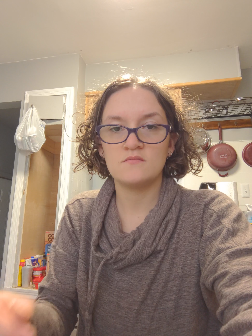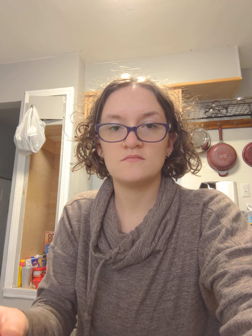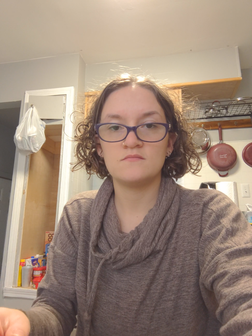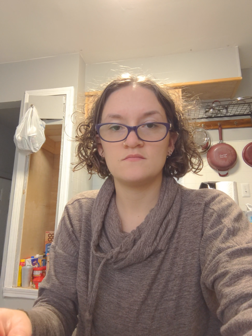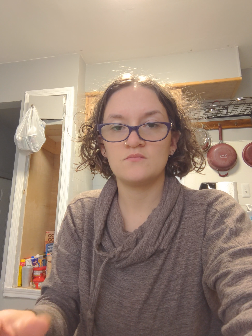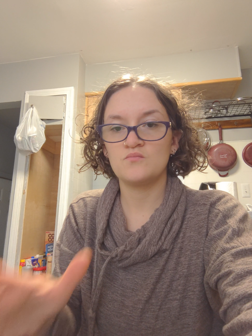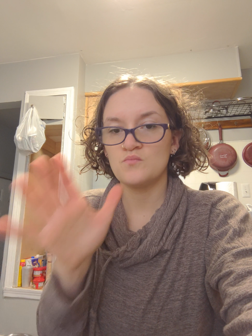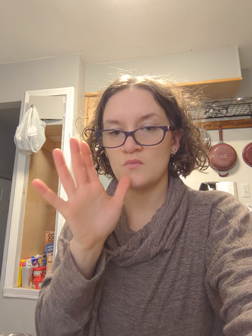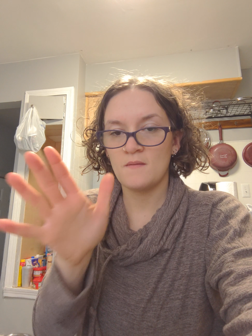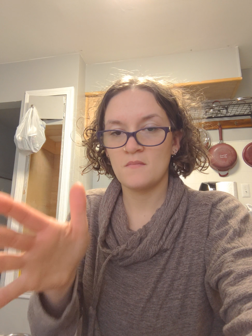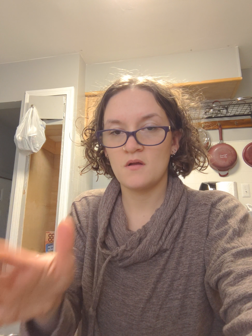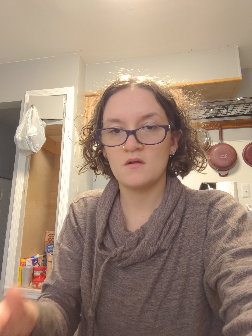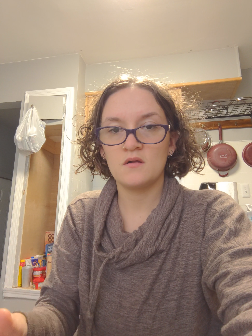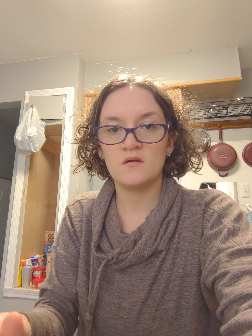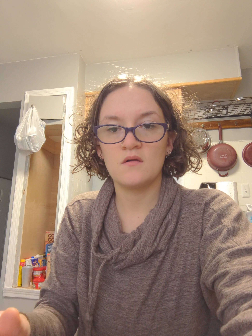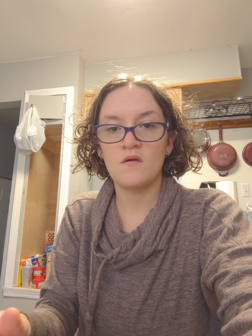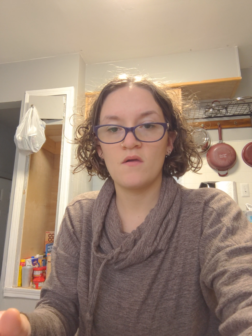grandma